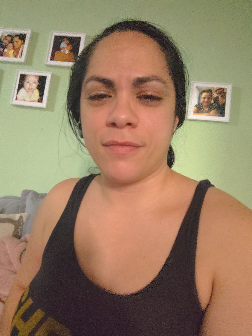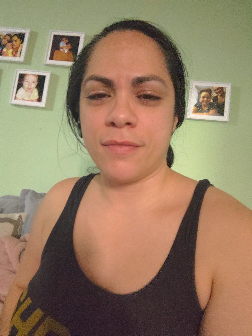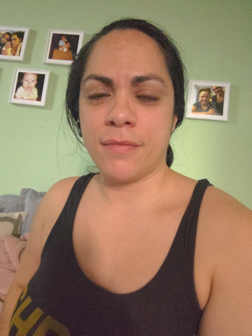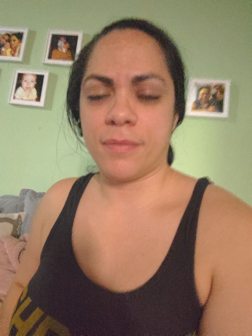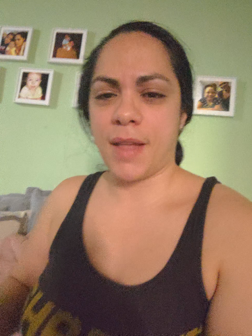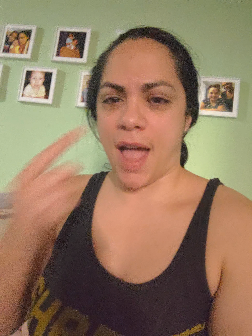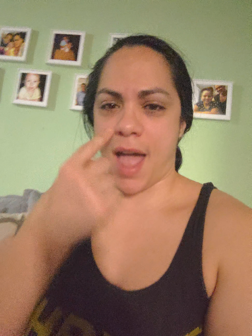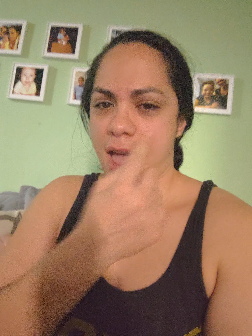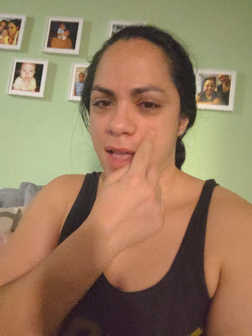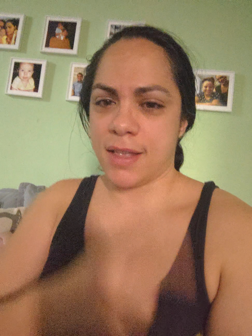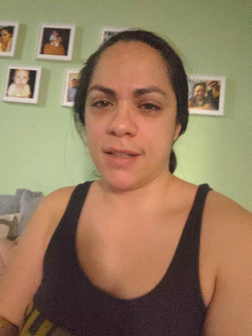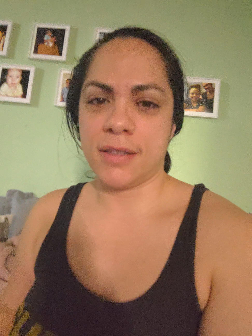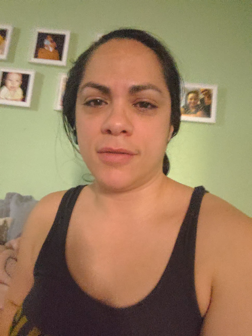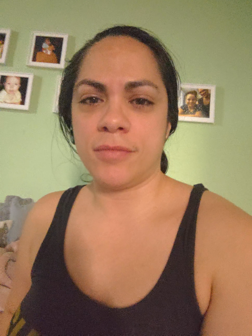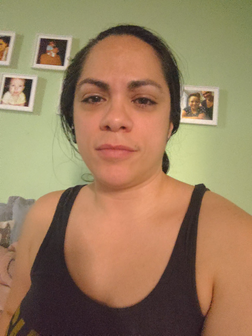eye